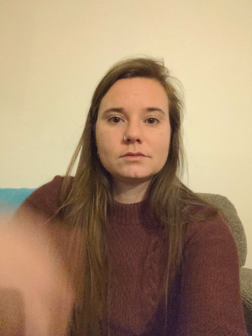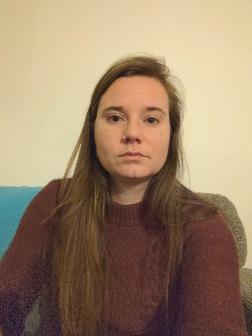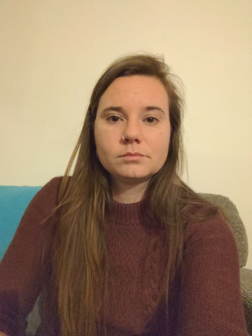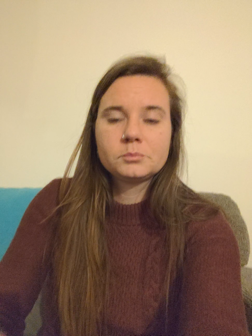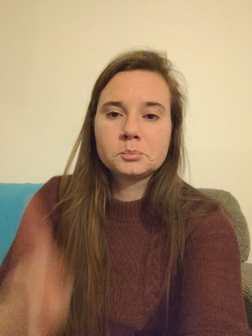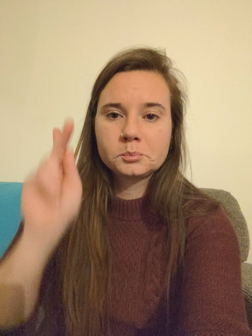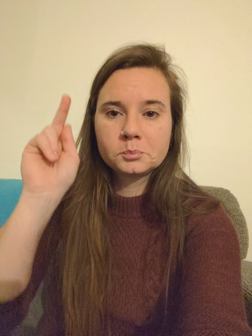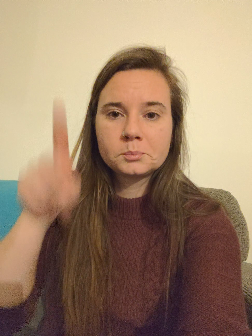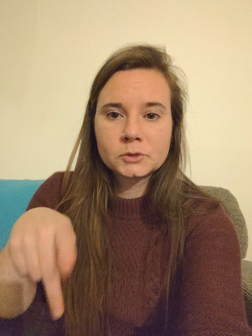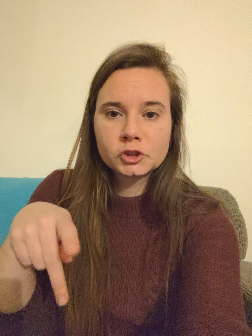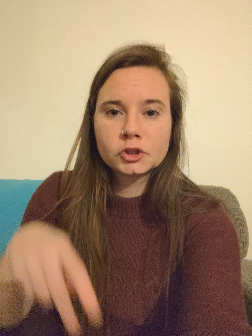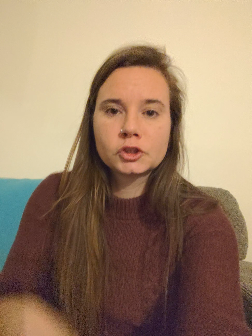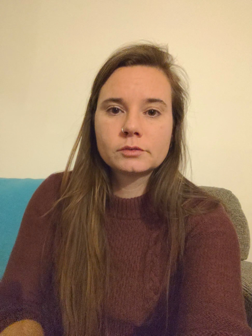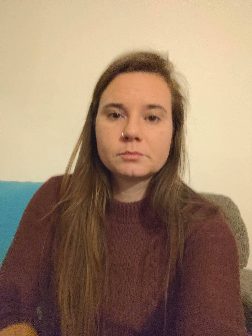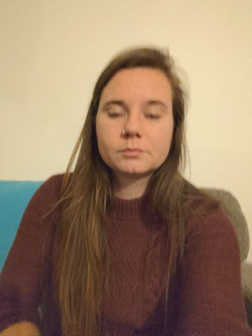person